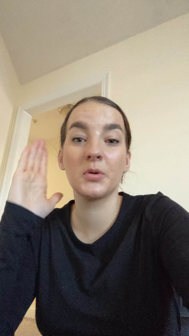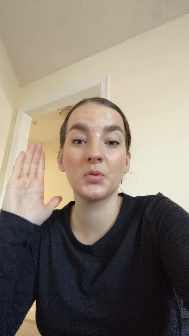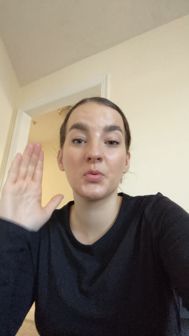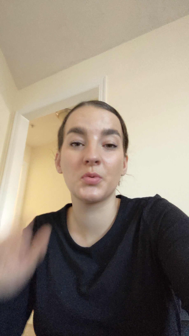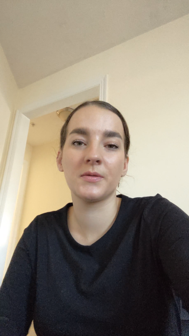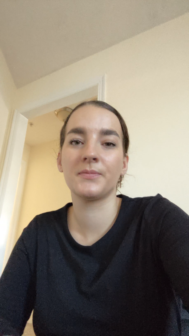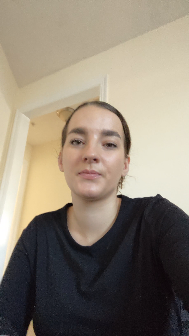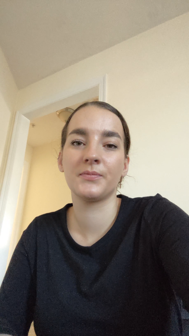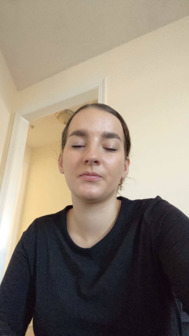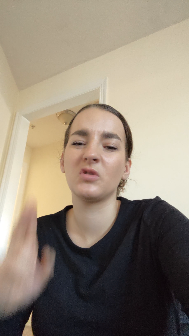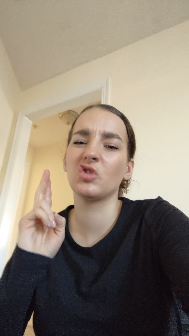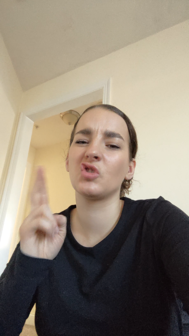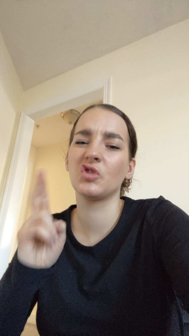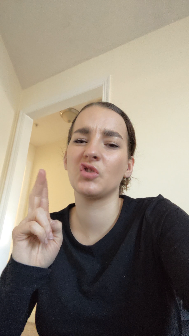hurry